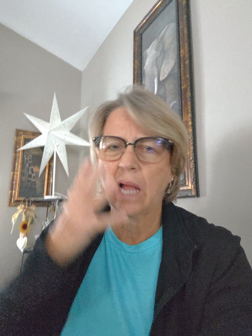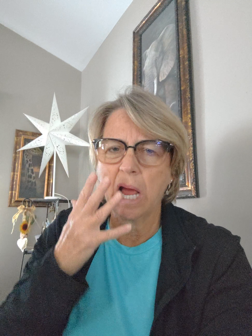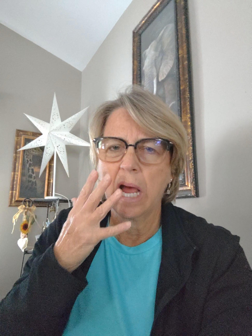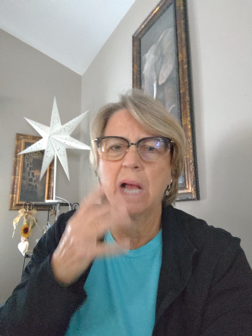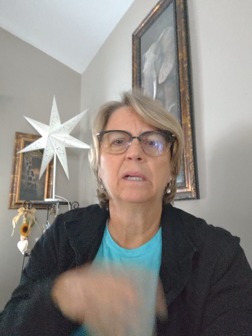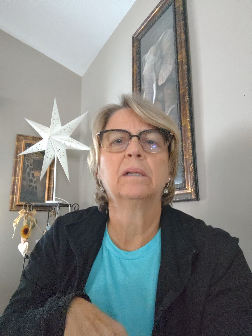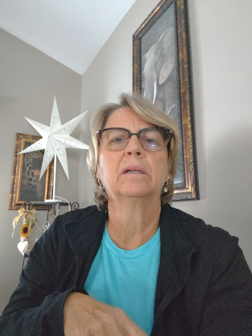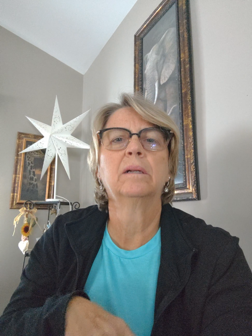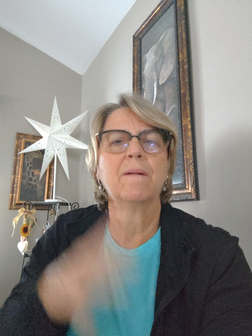sad